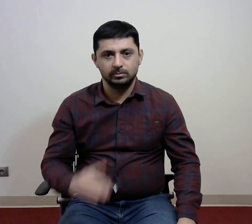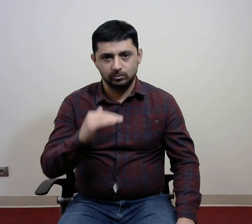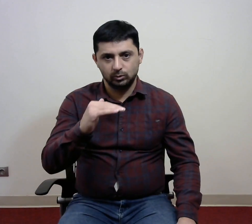siz